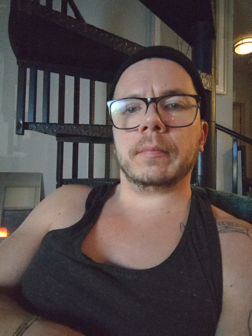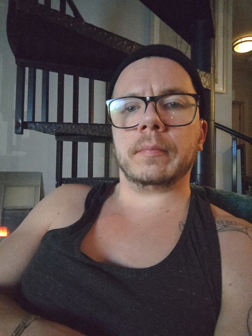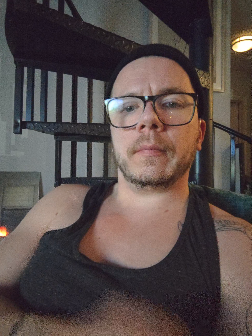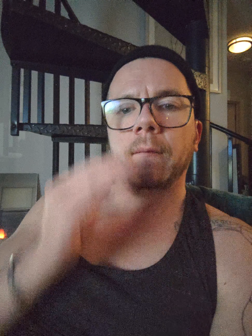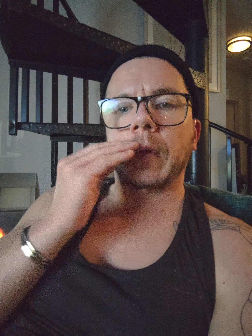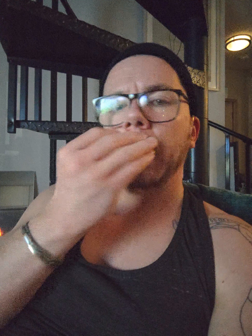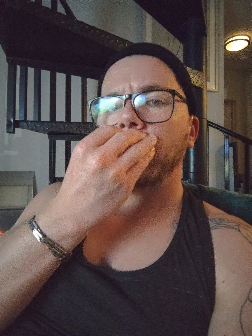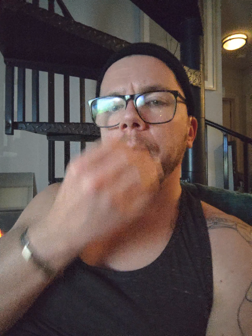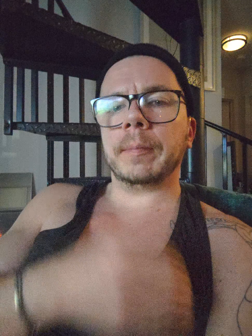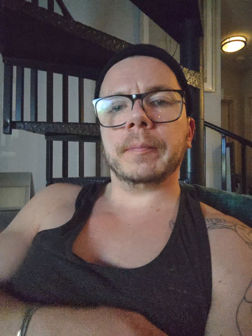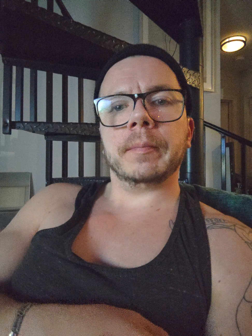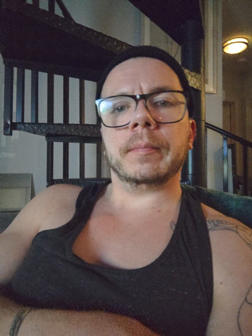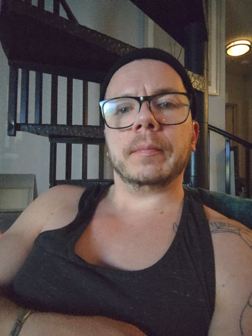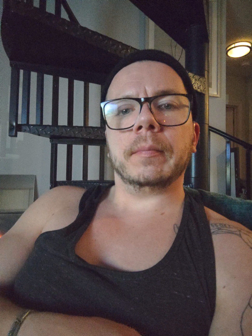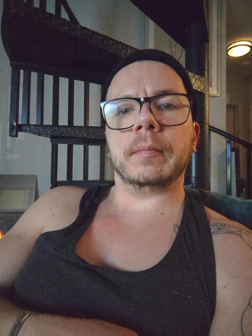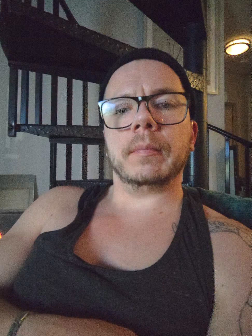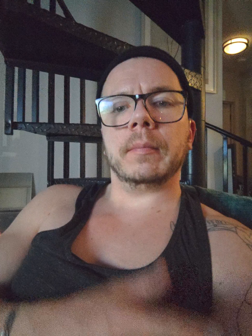flower